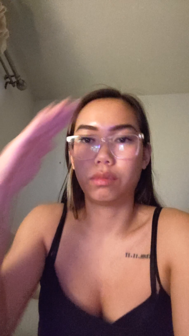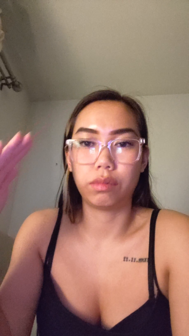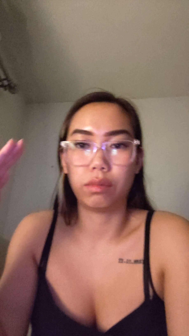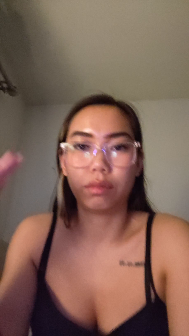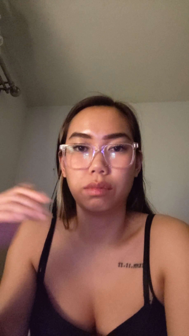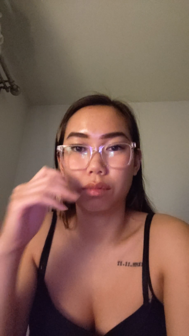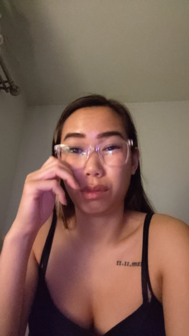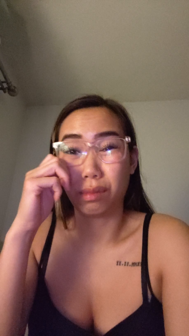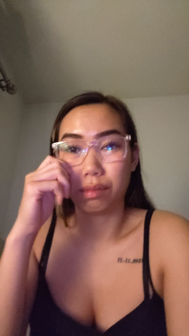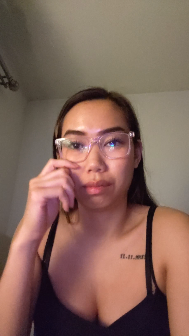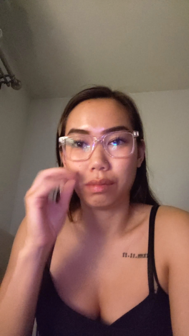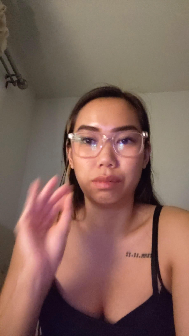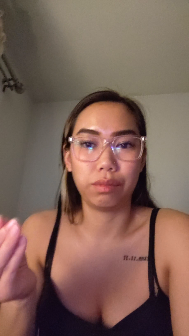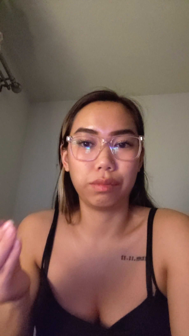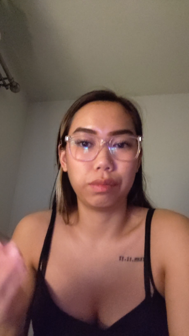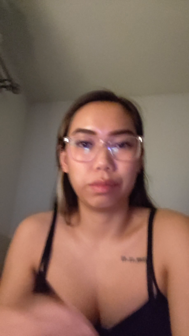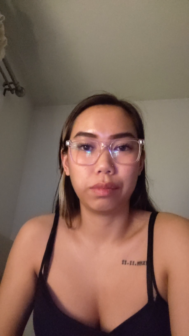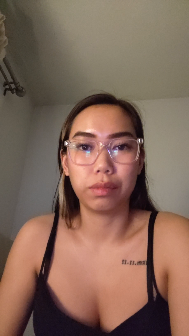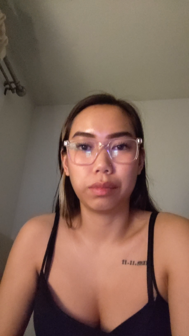none